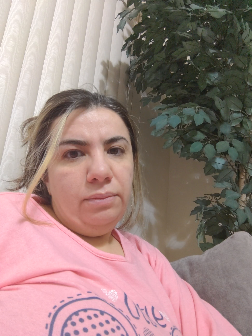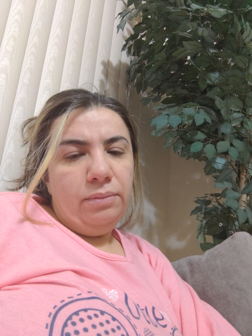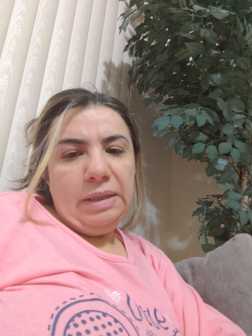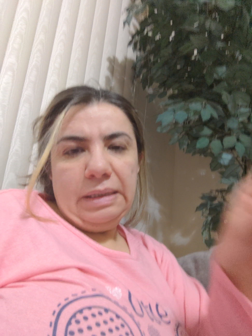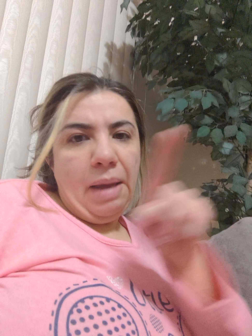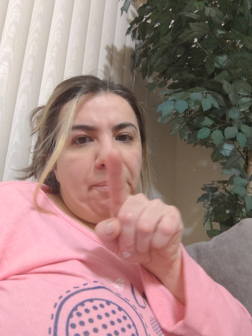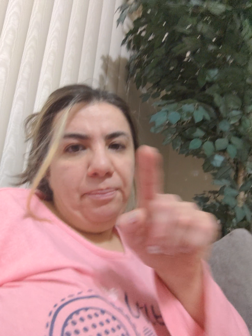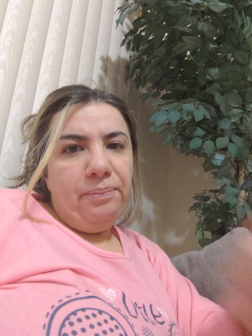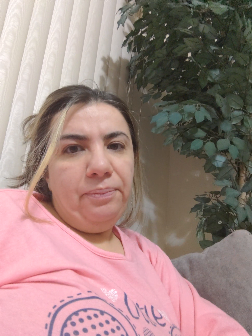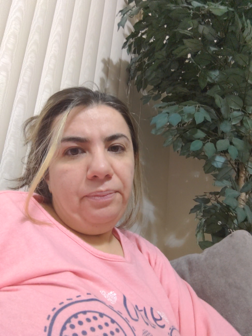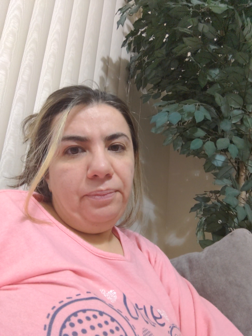same